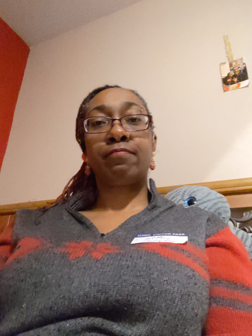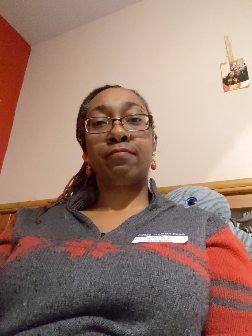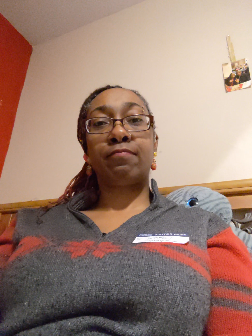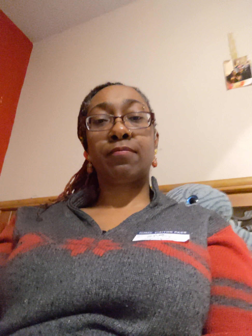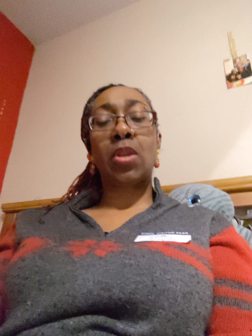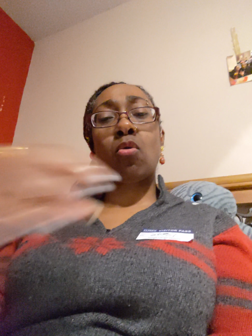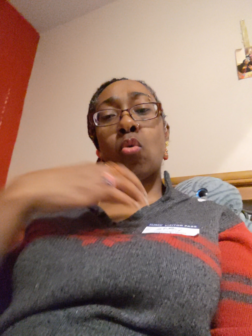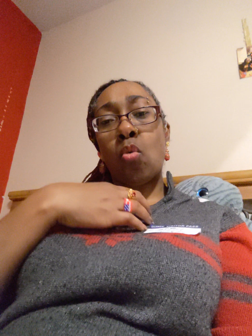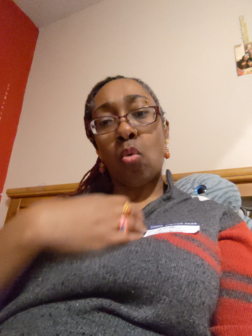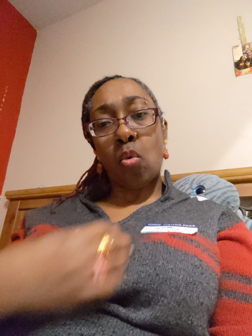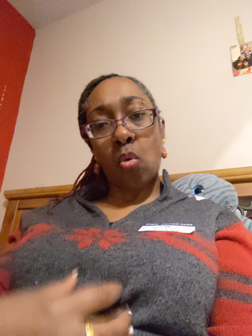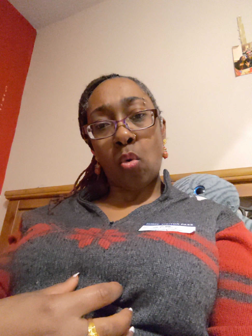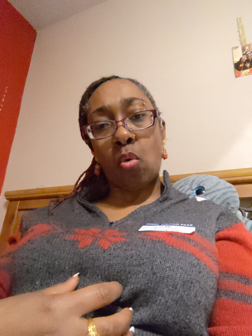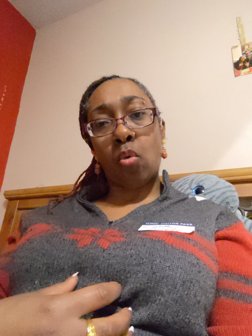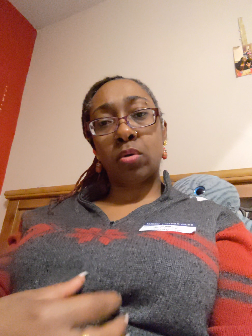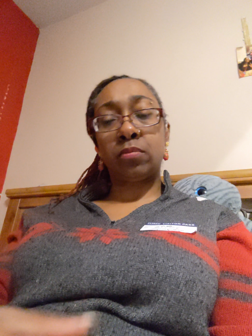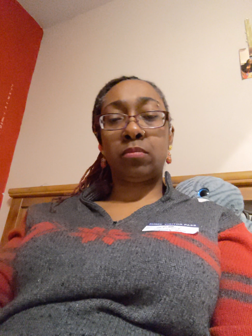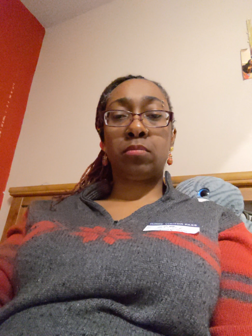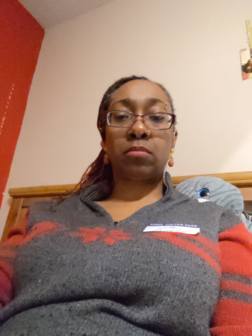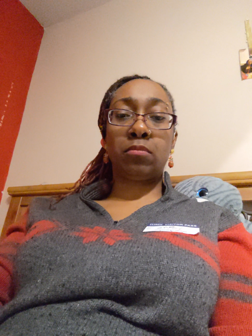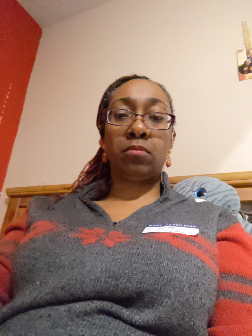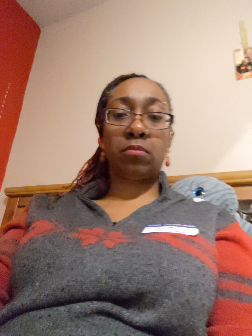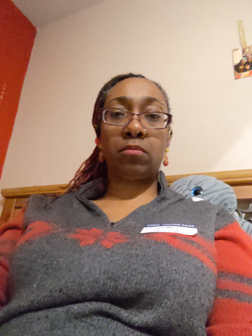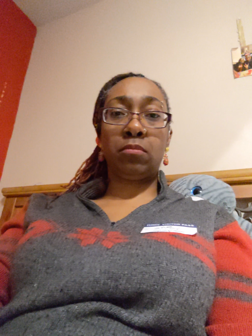hungry